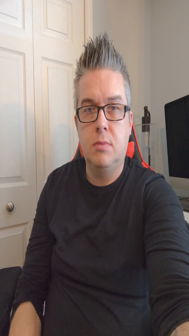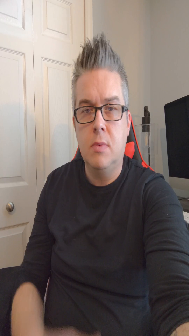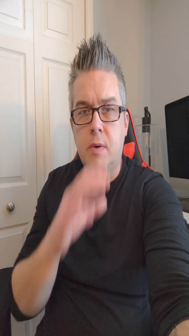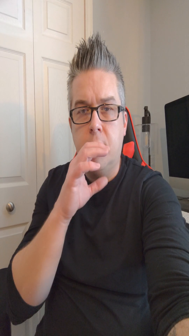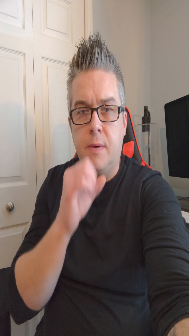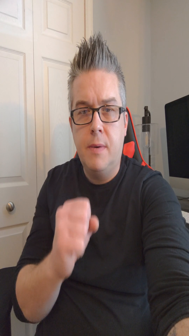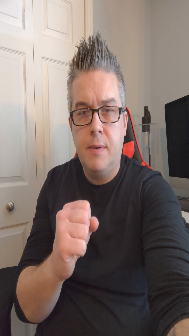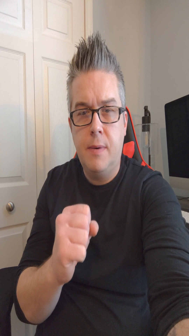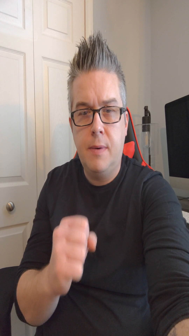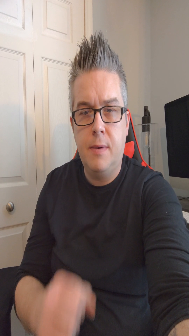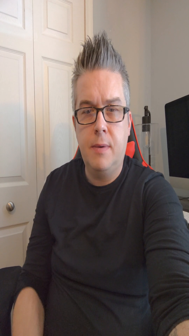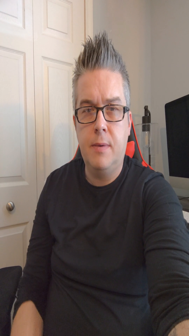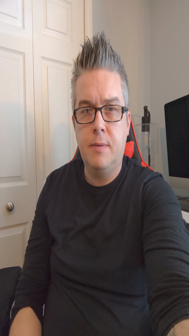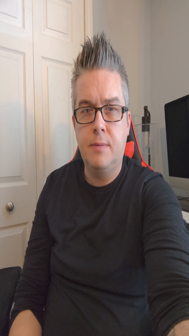old